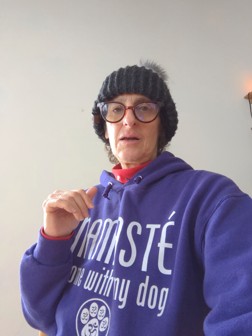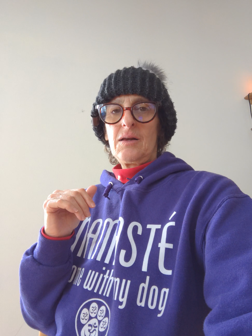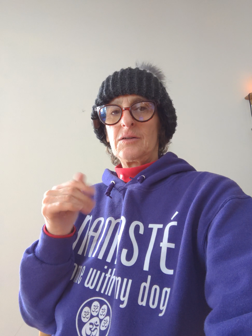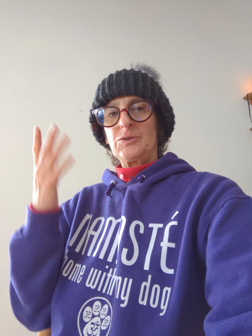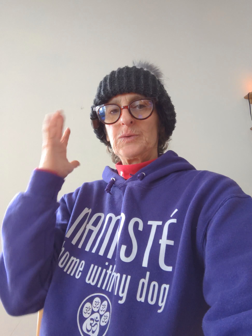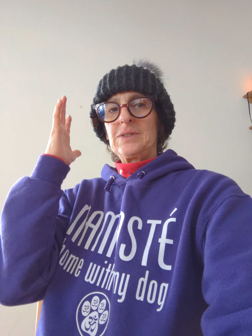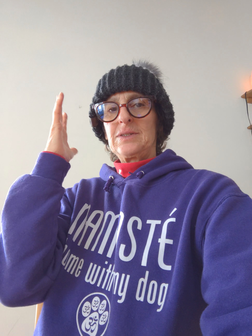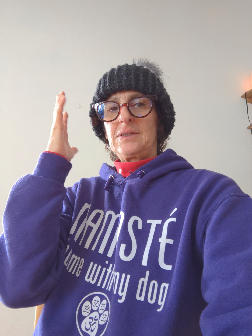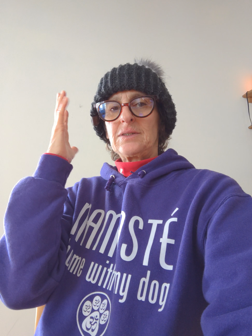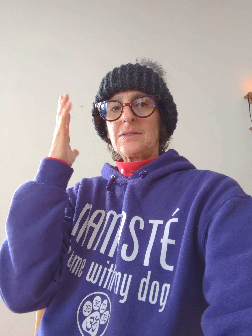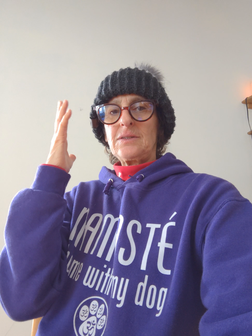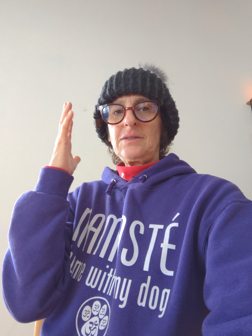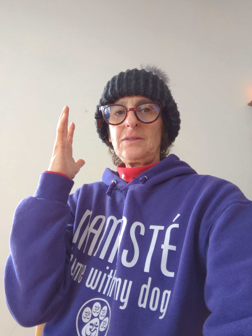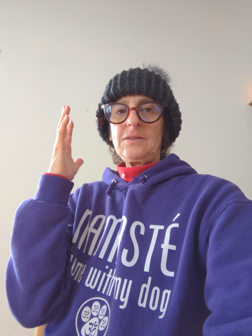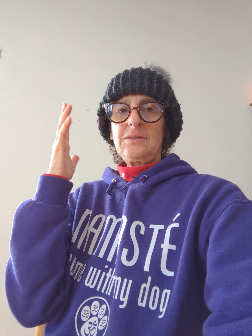tree